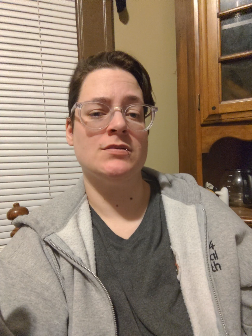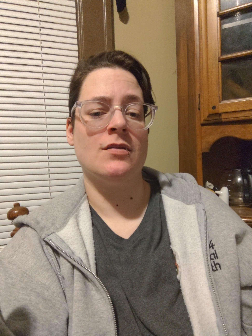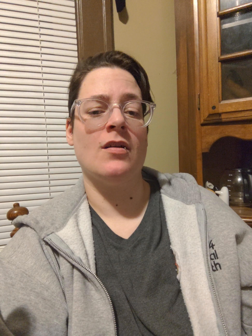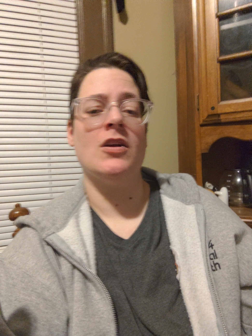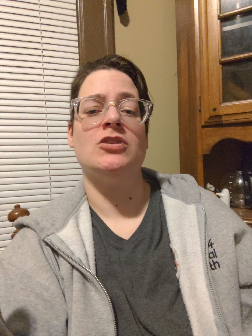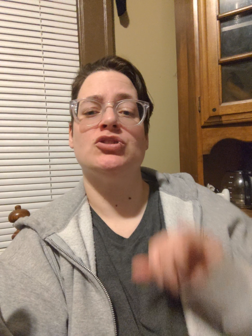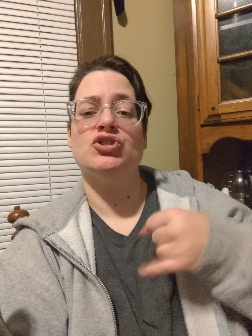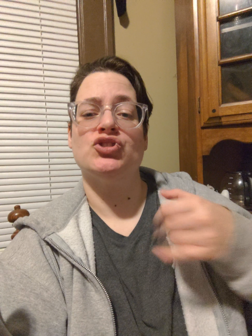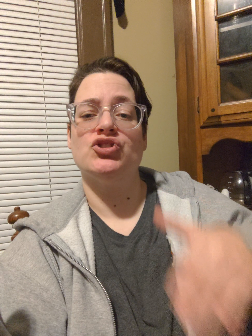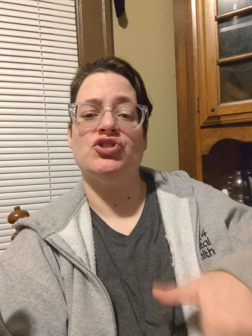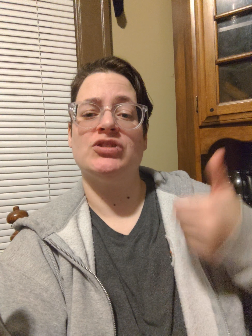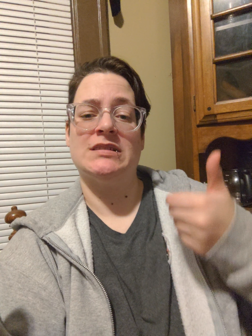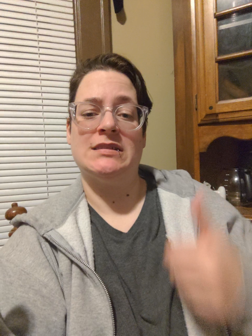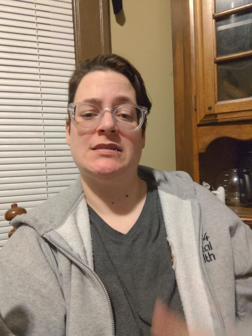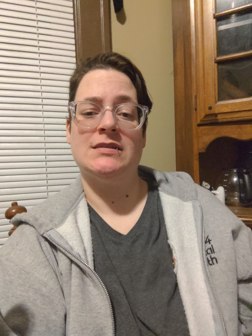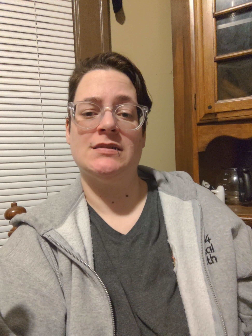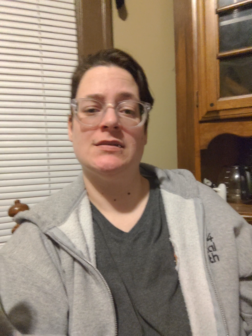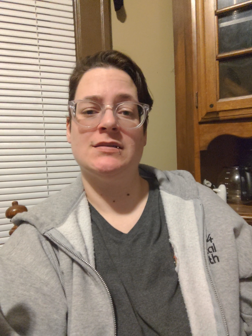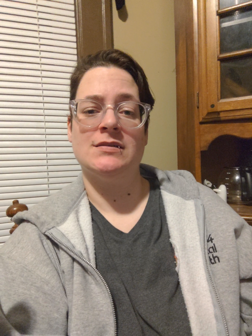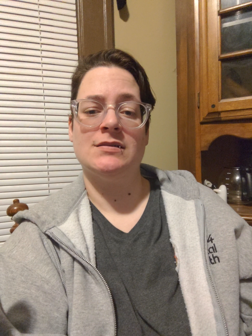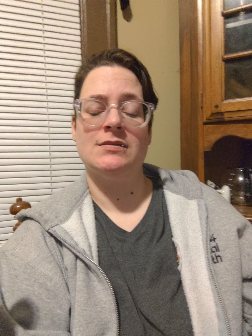jeans